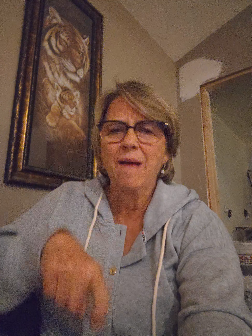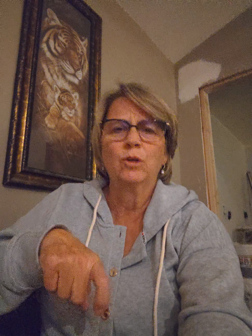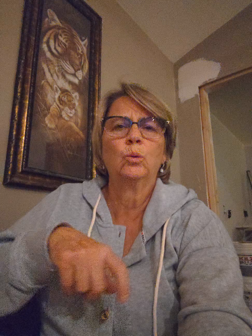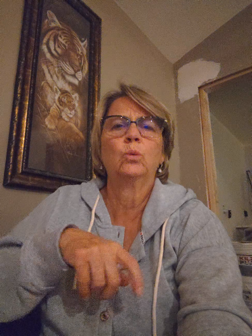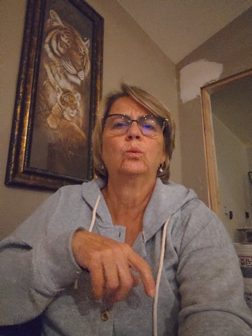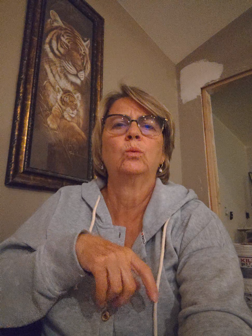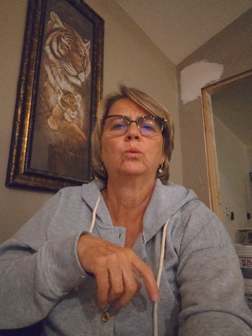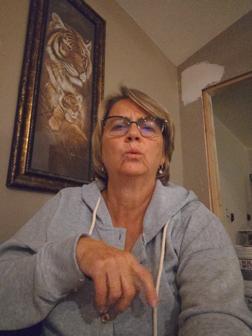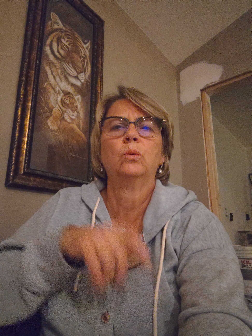have to